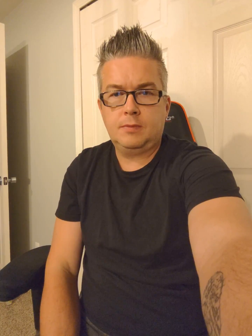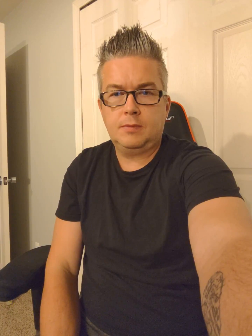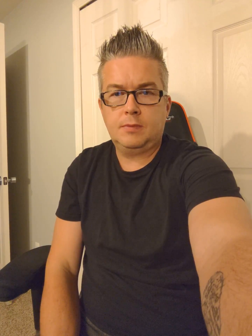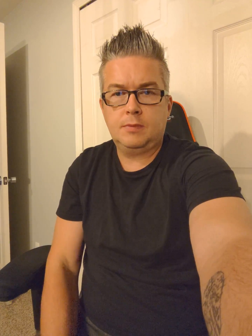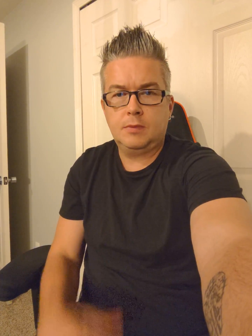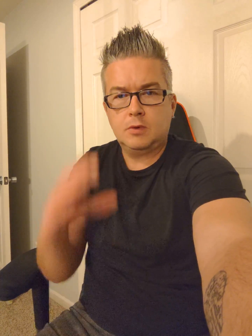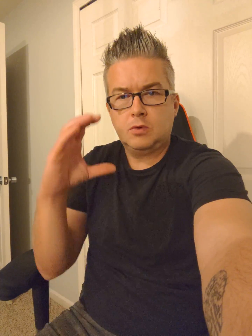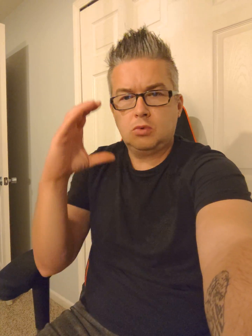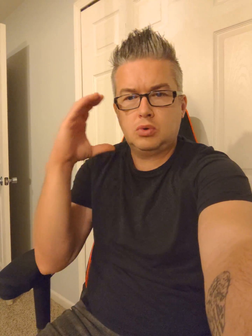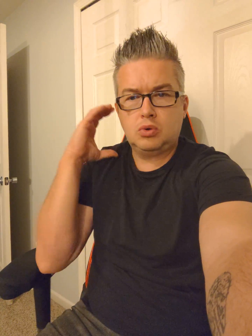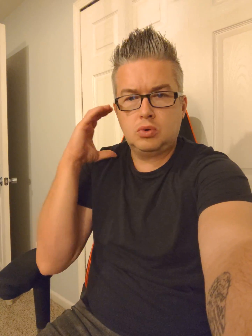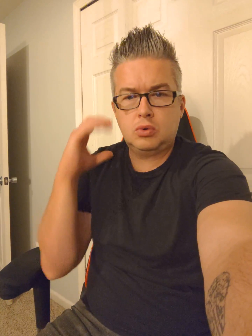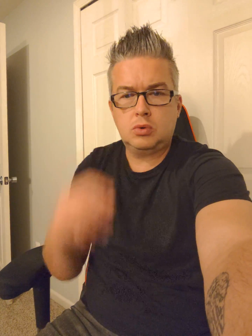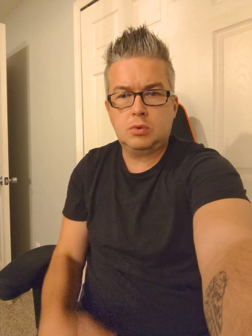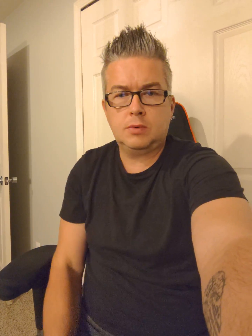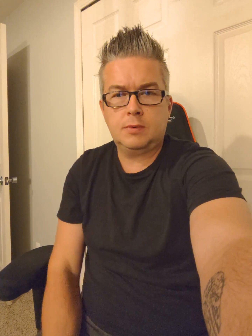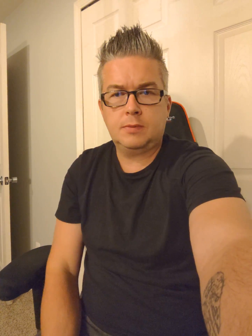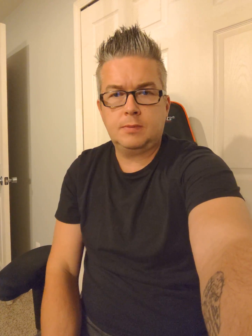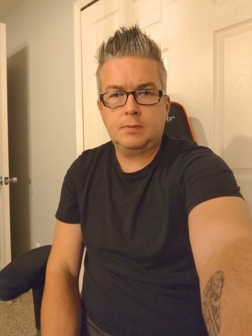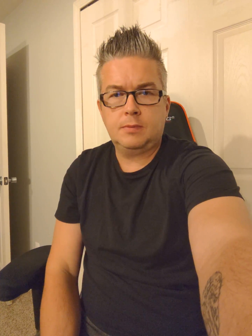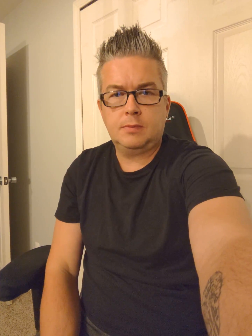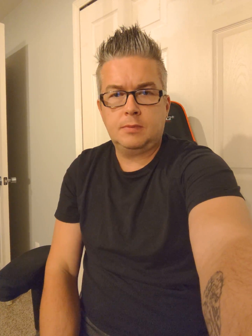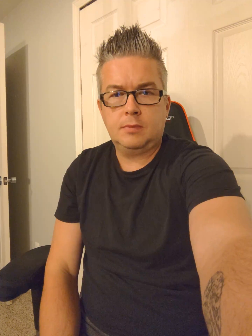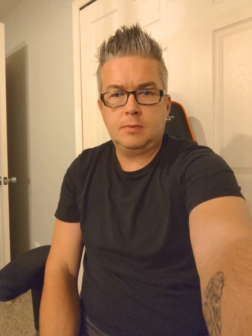bus